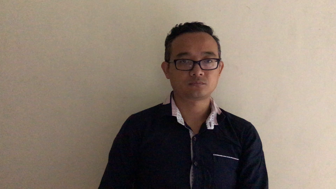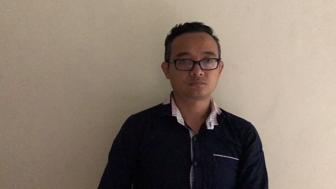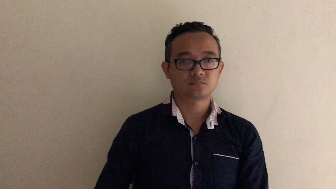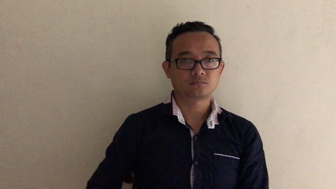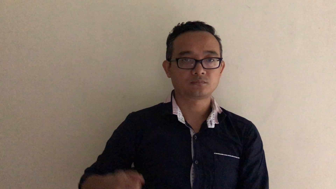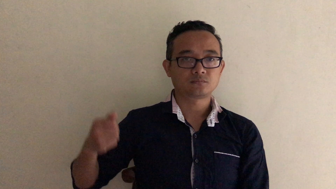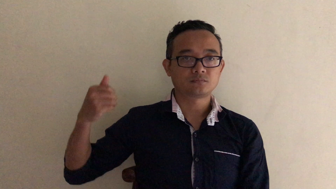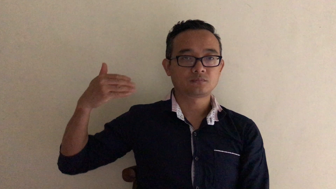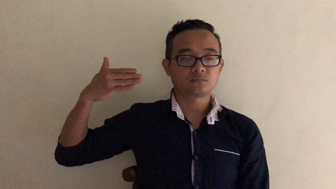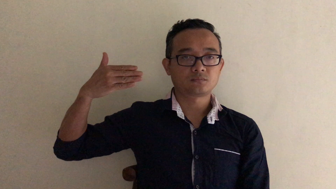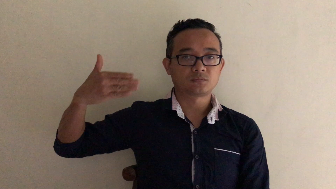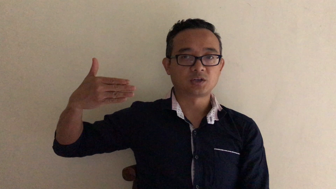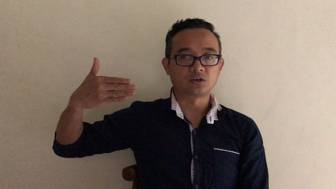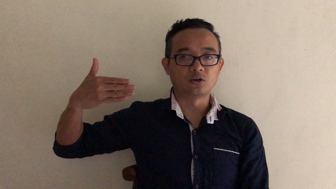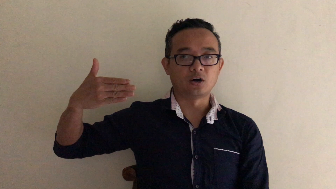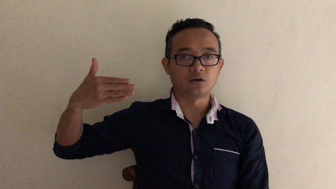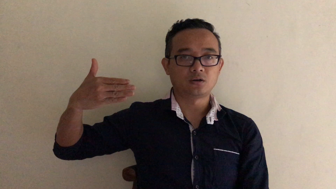ल